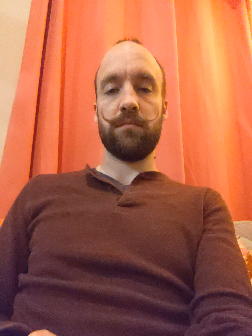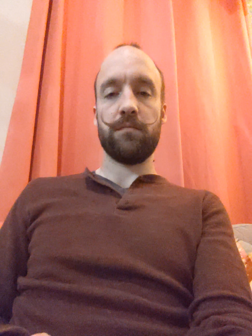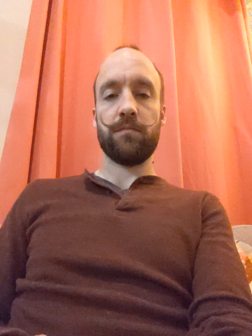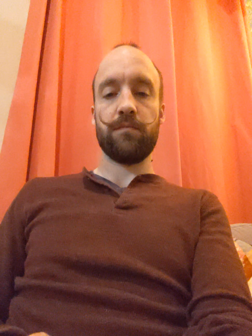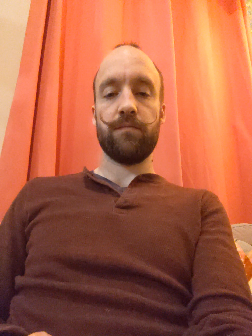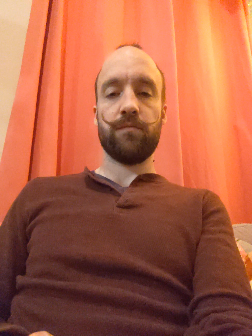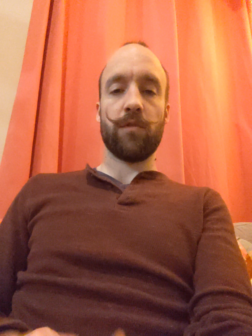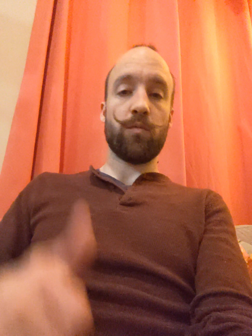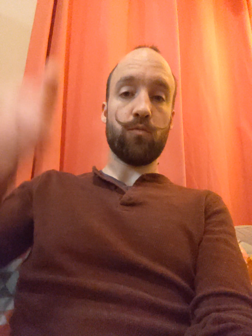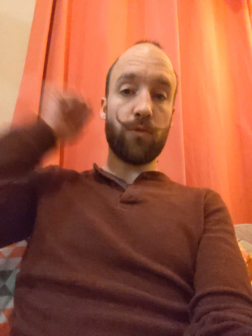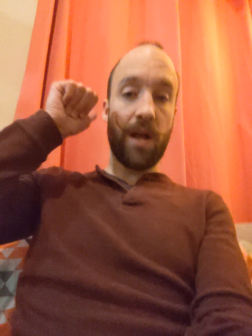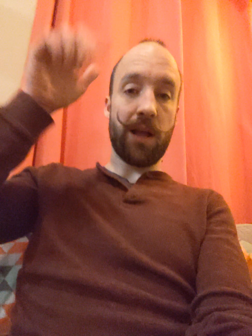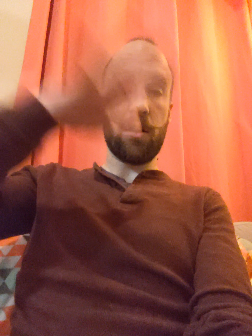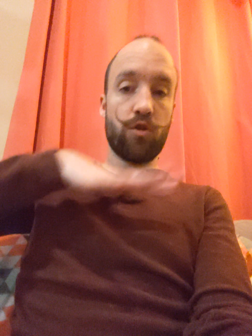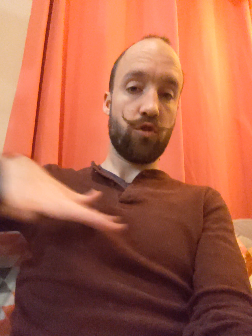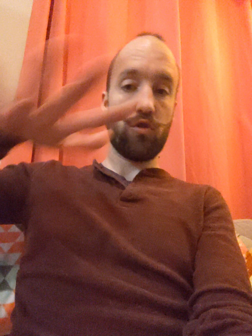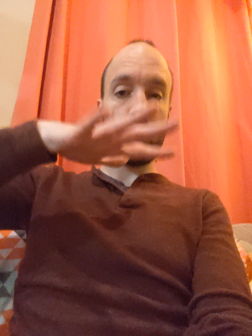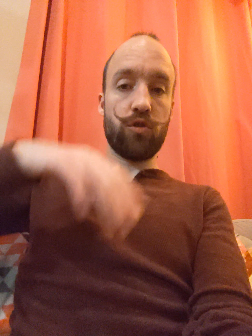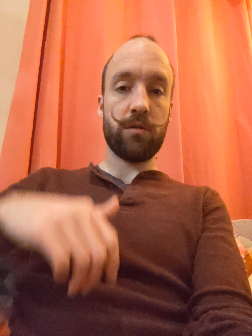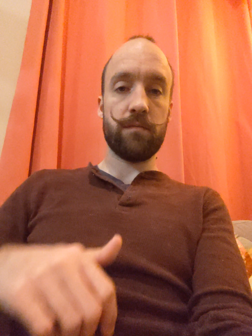backyard